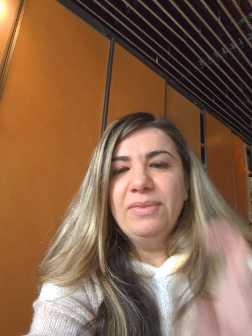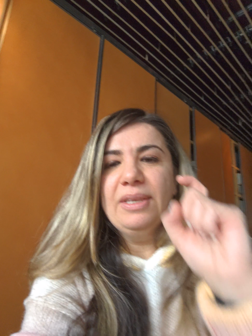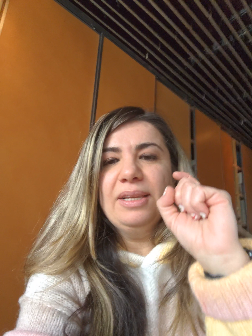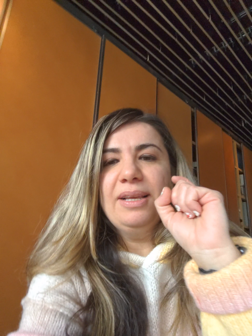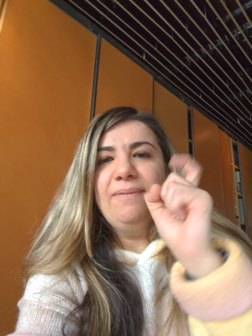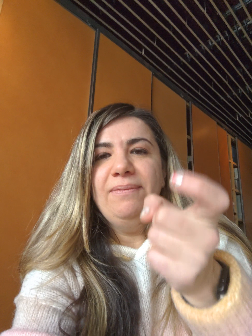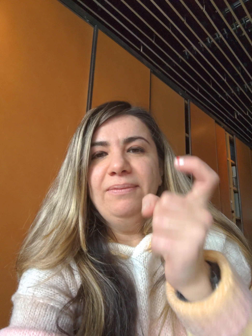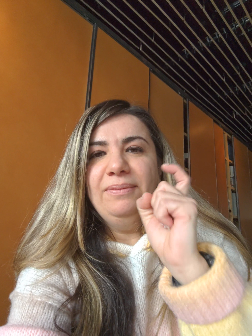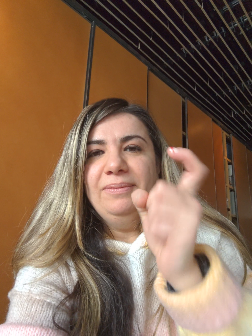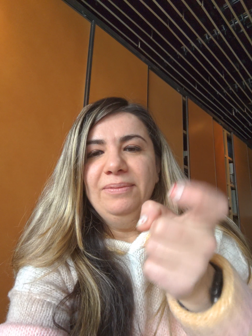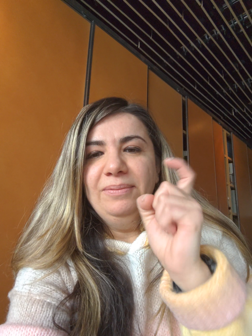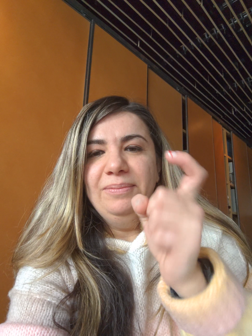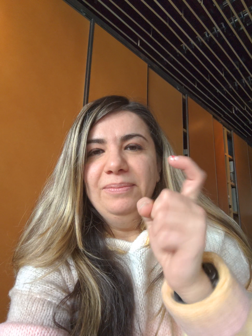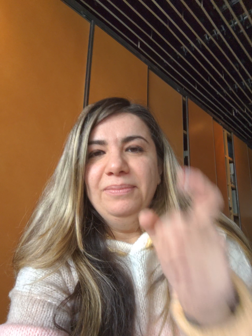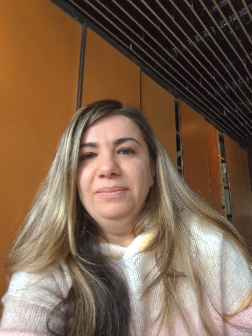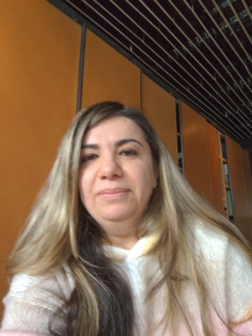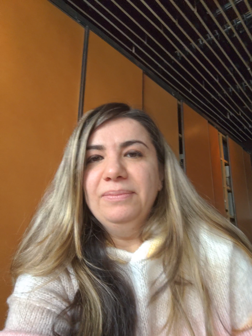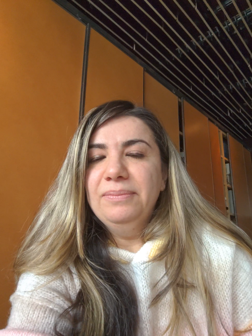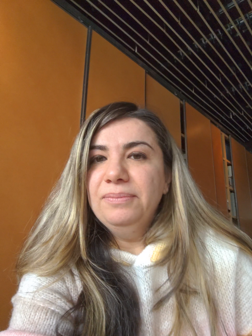gift